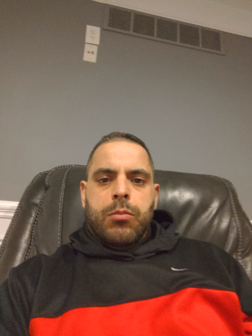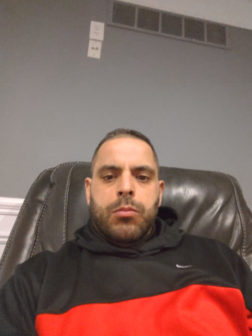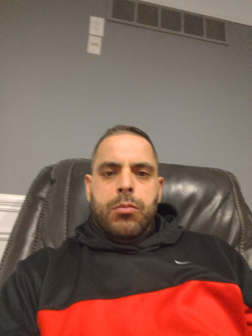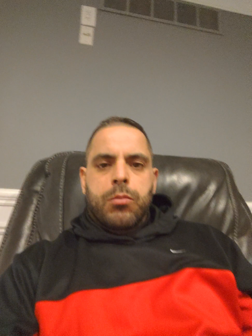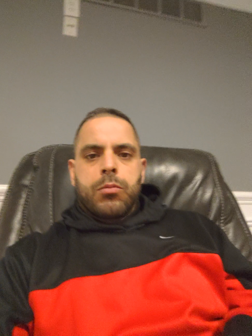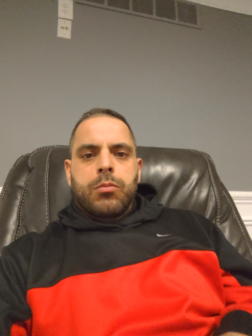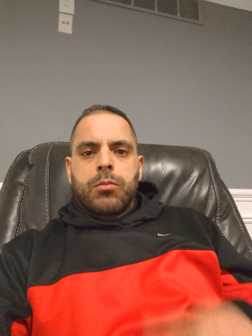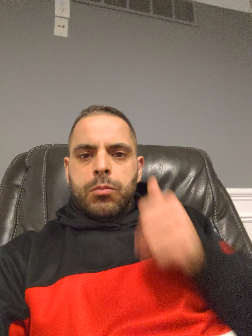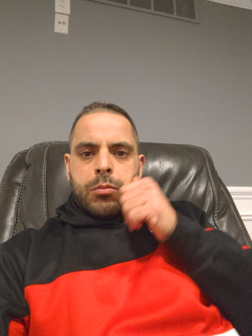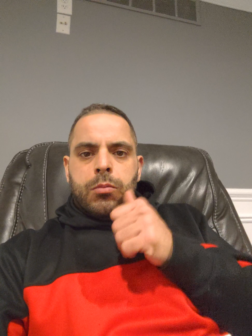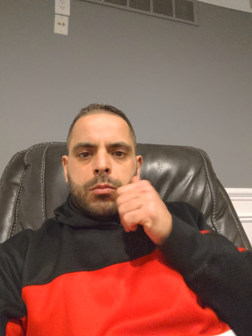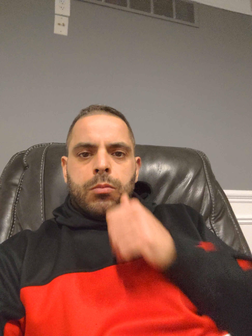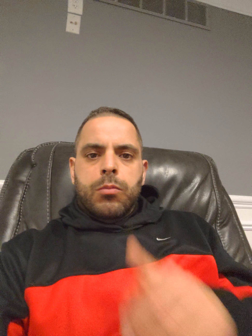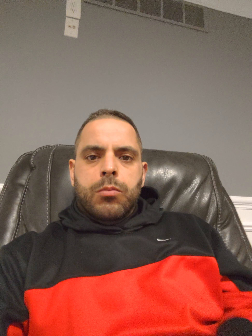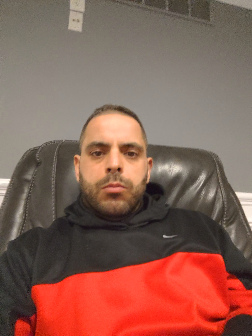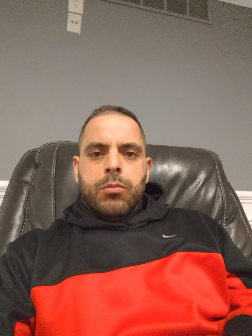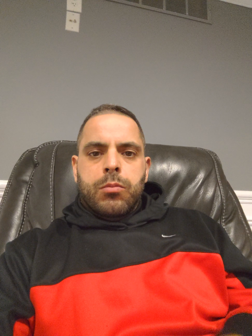girl